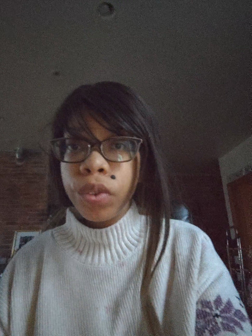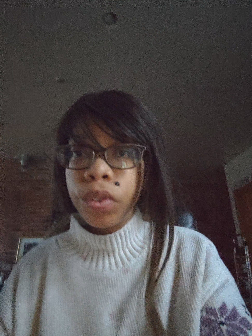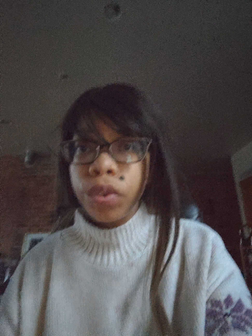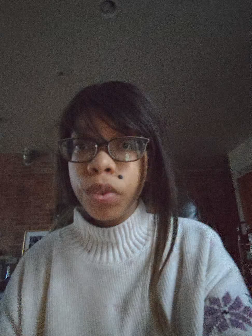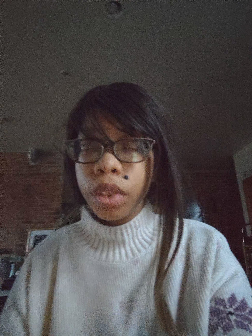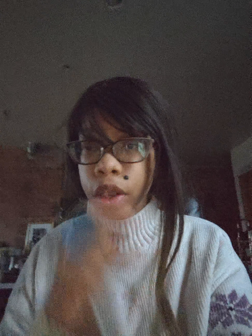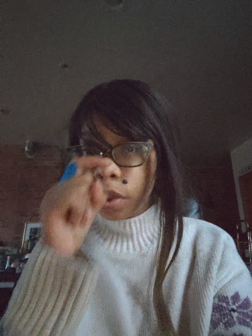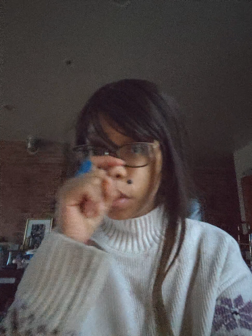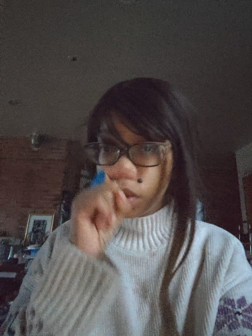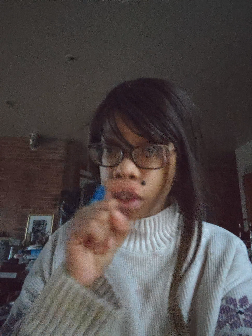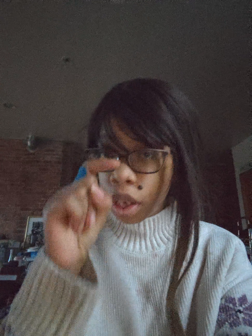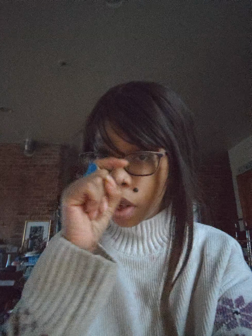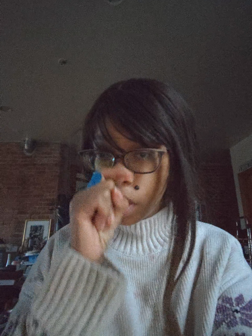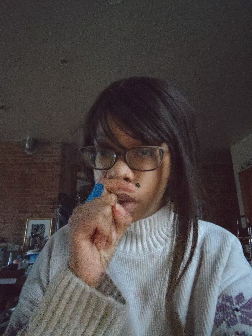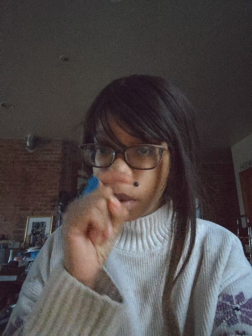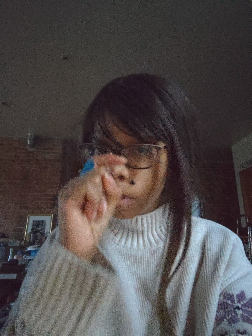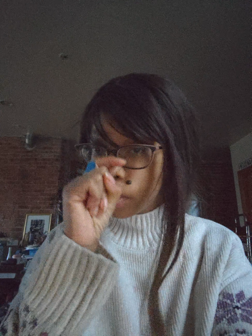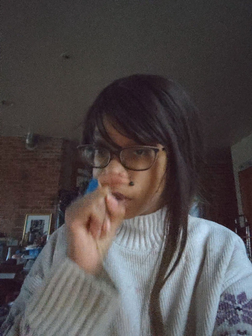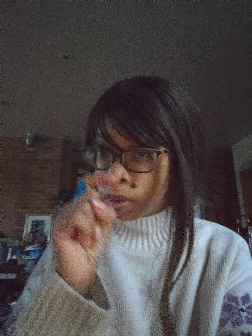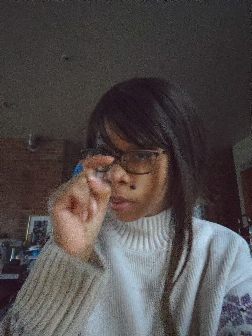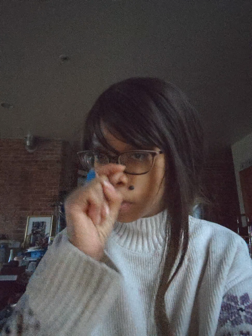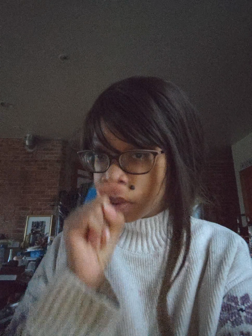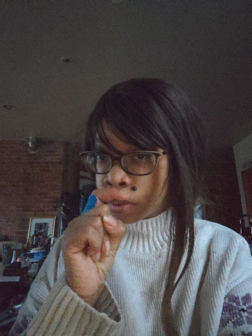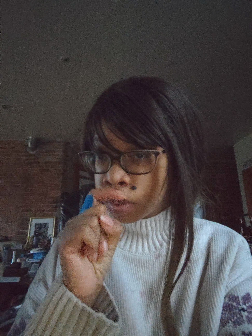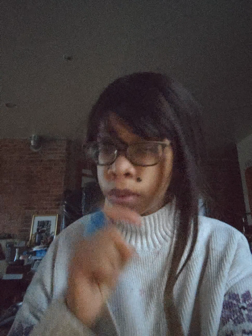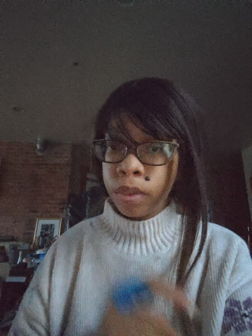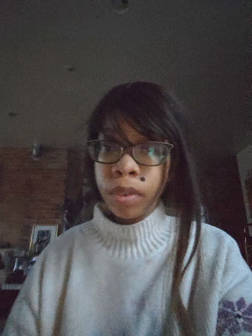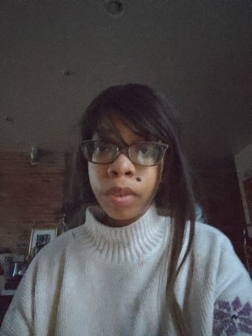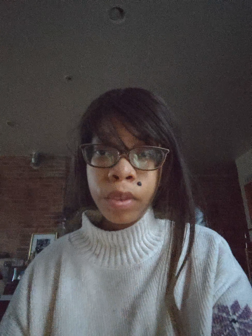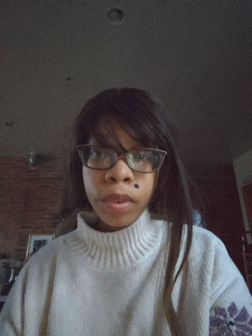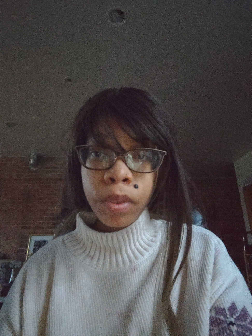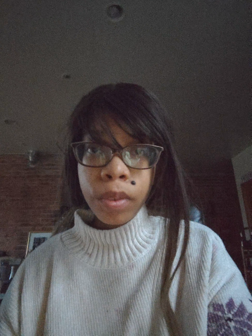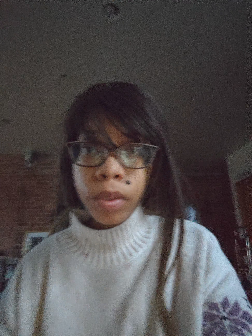doll